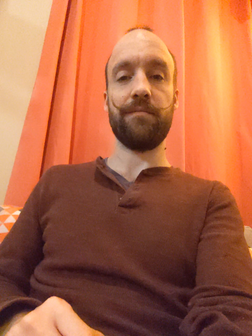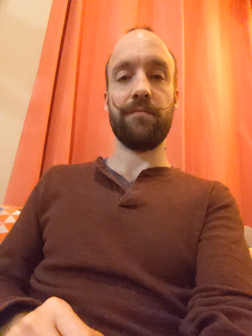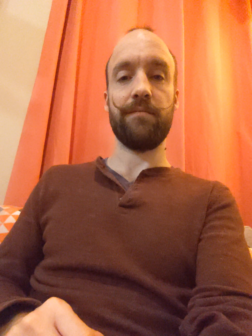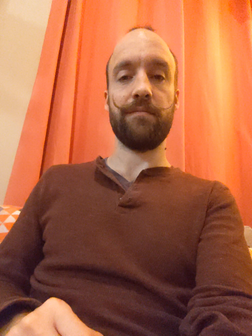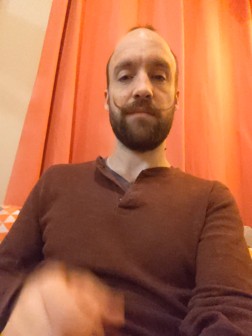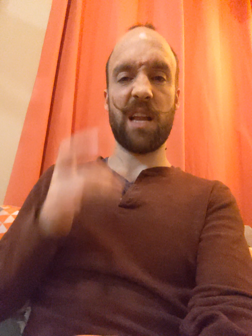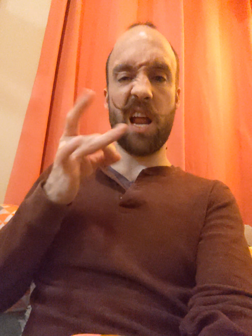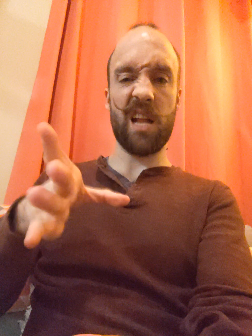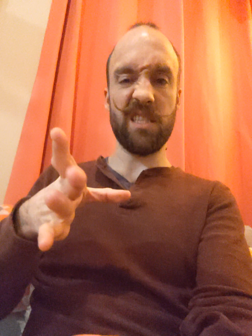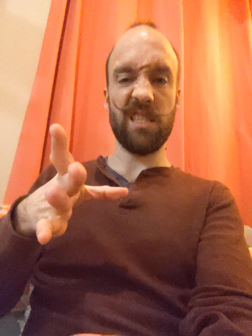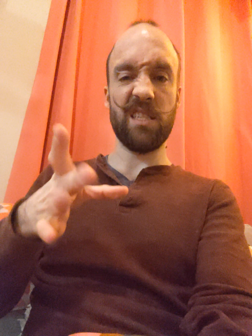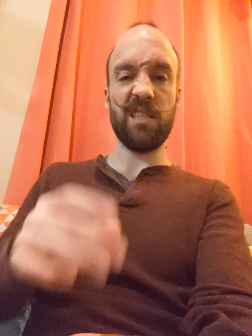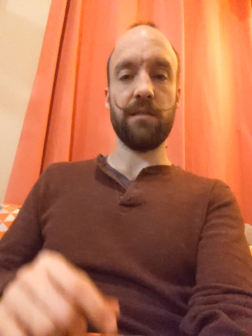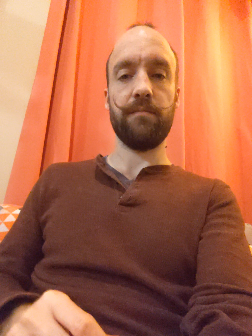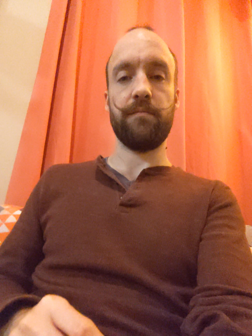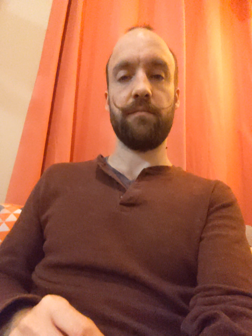hate